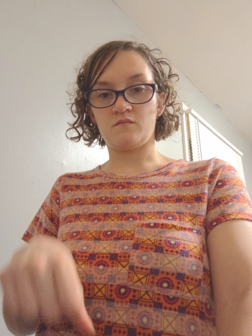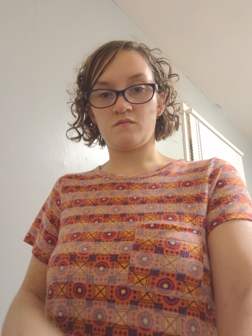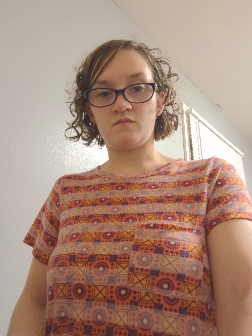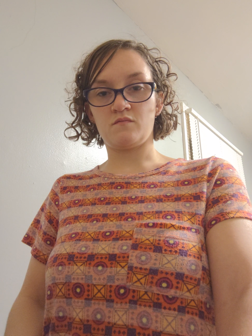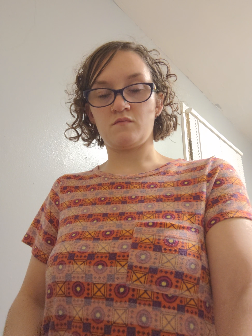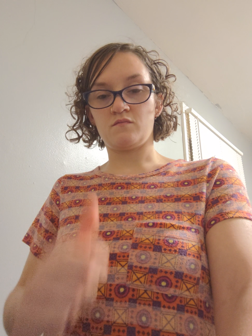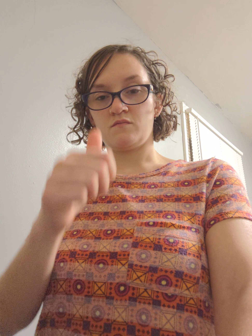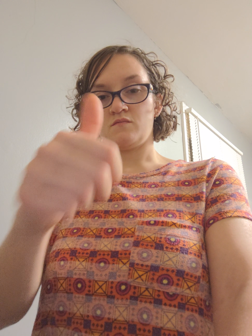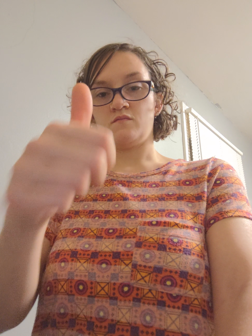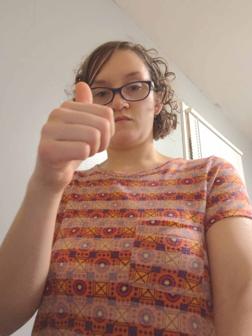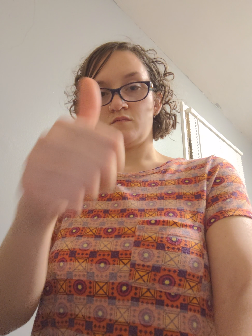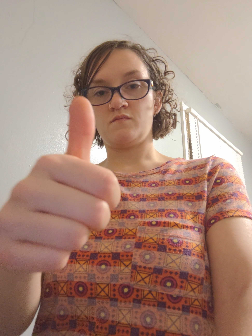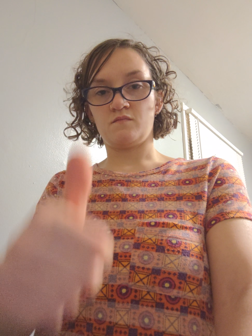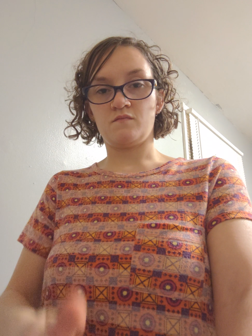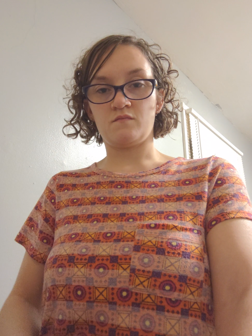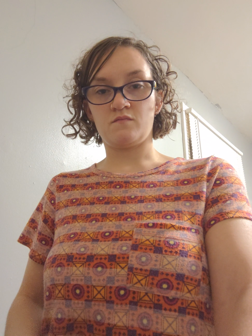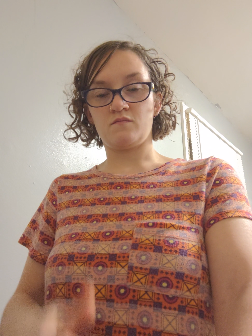yourself